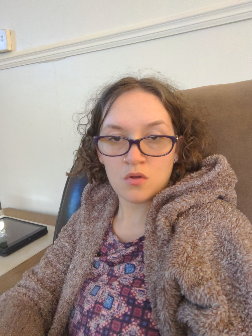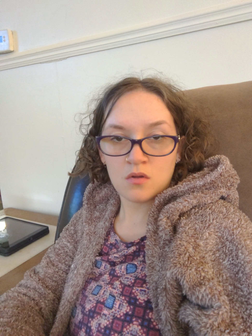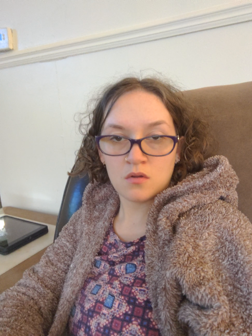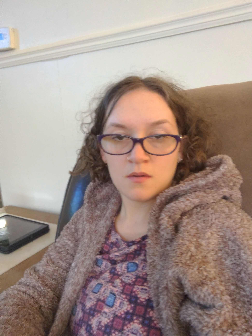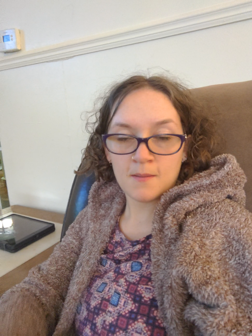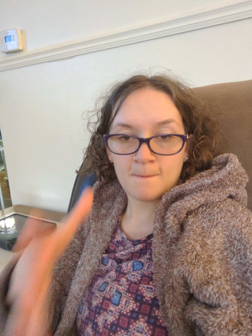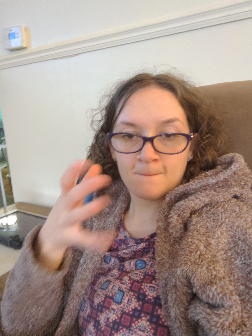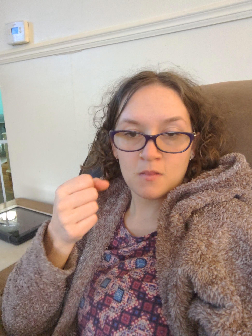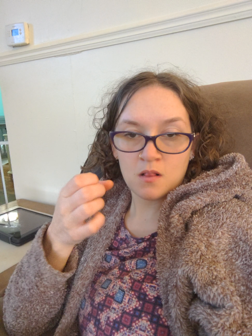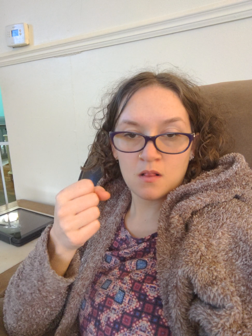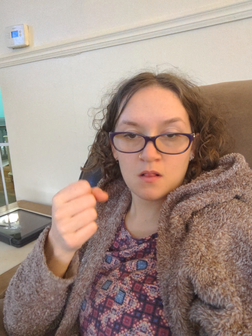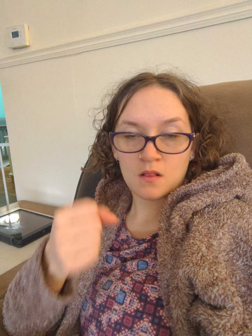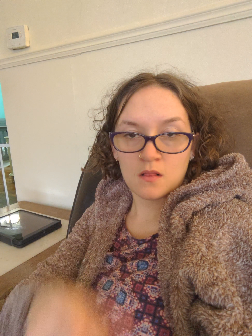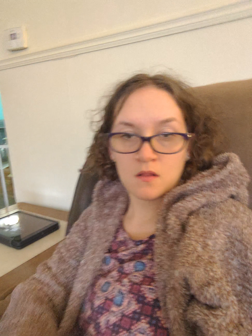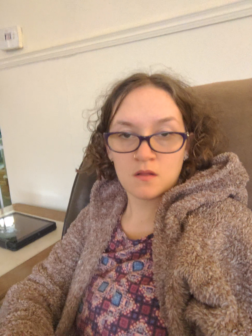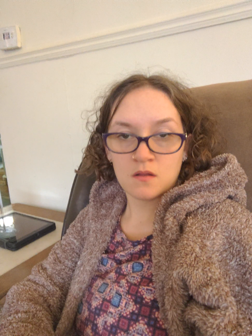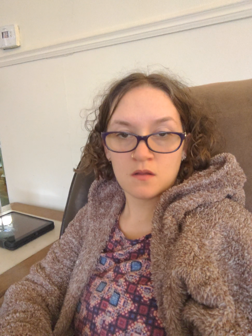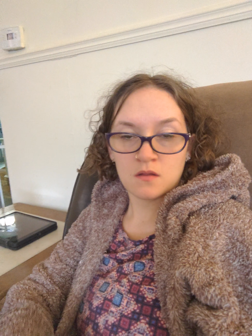milk